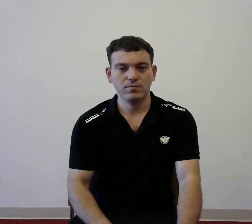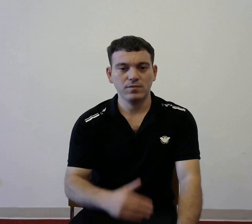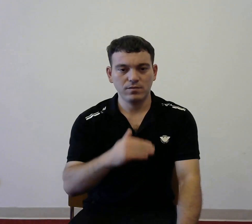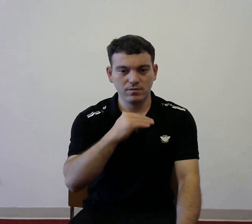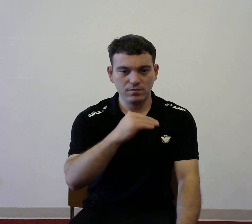siz